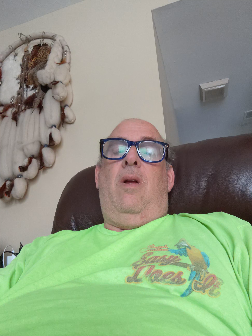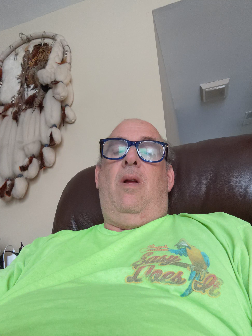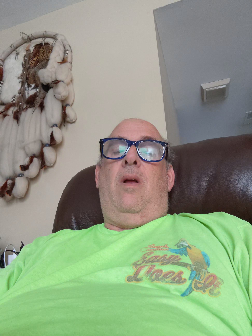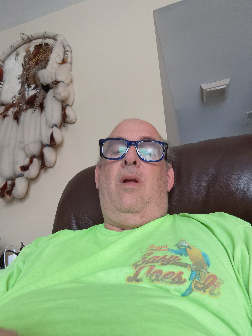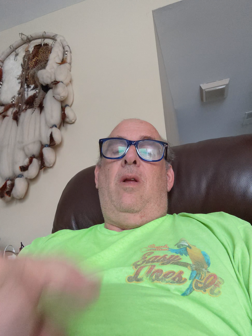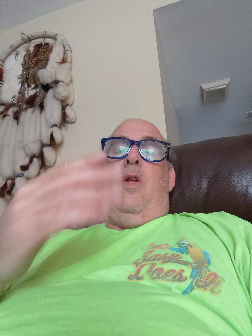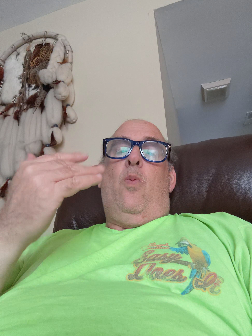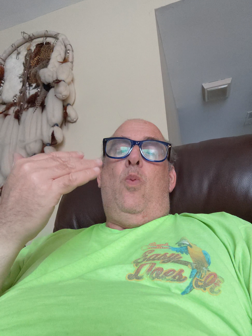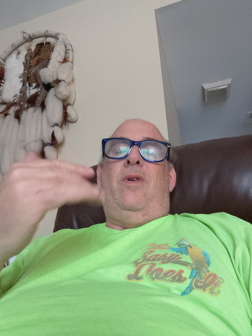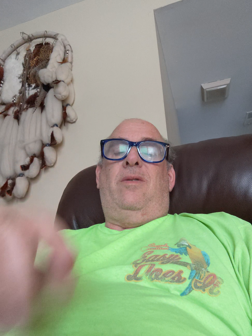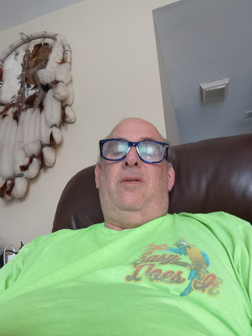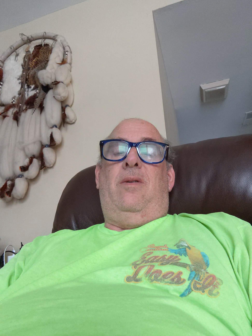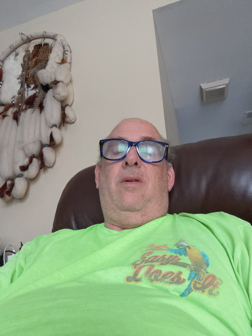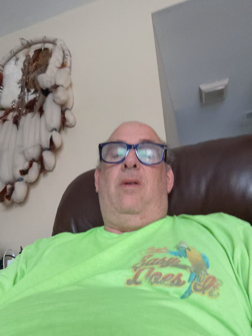wait